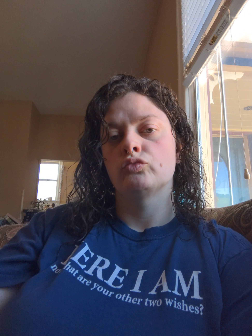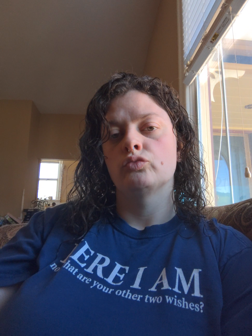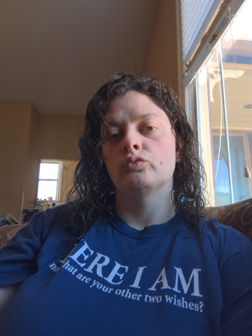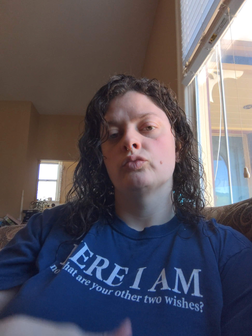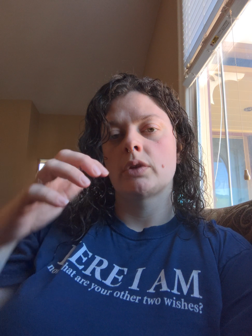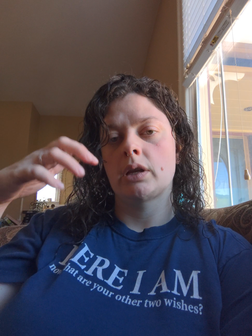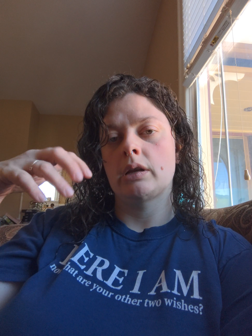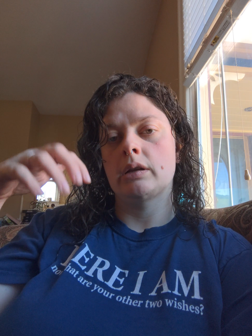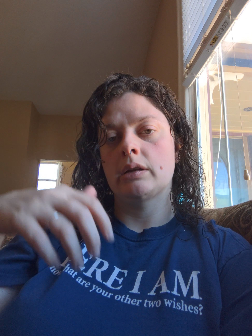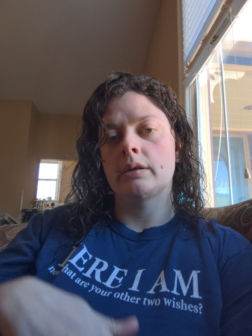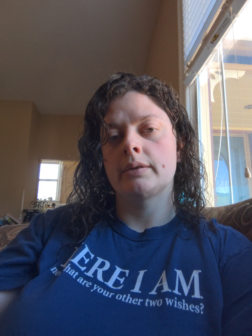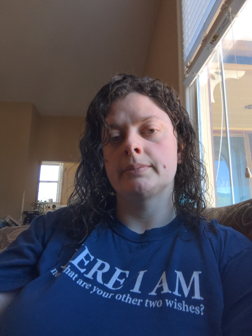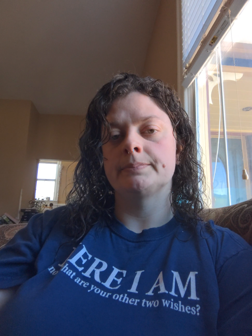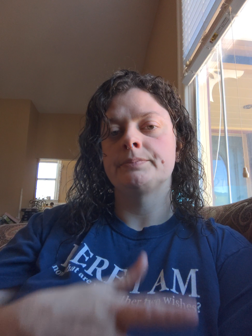rain